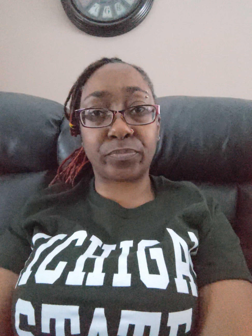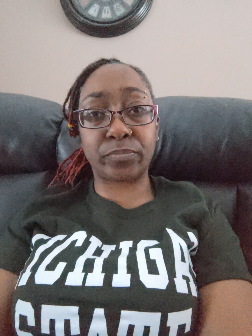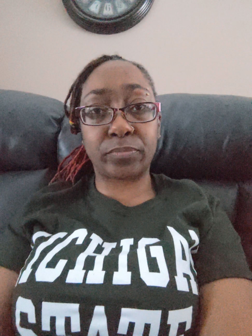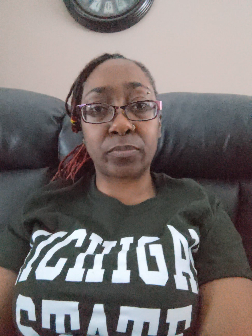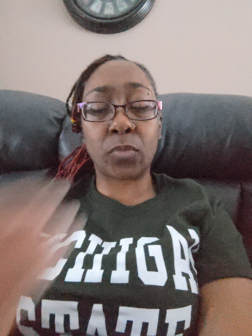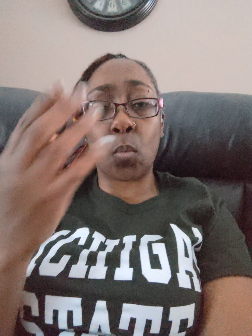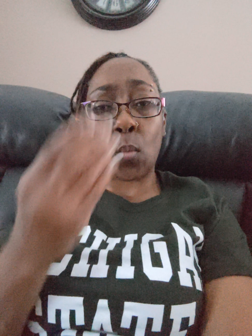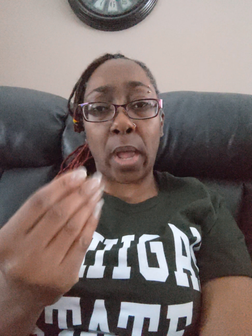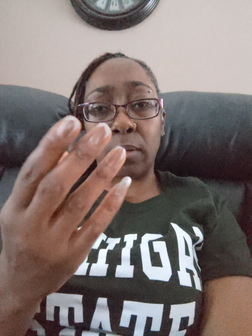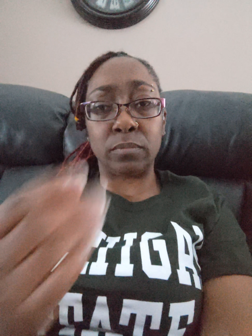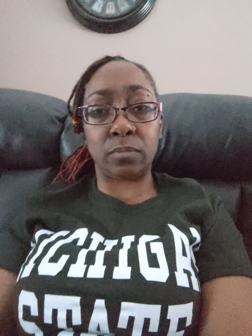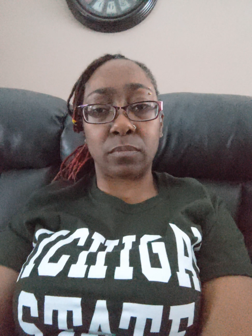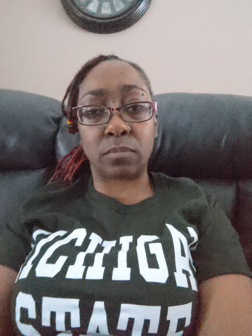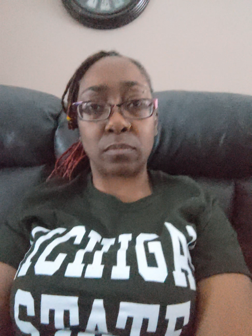wet